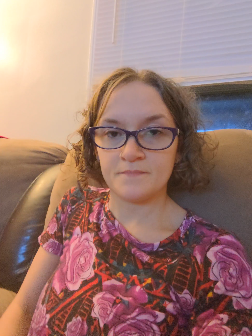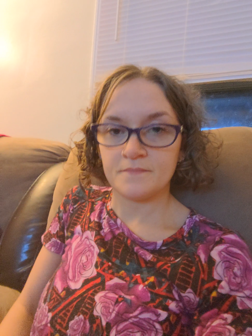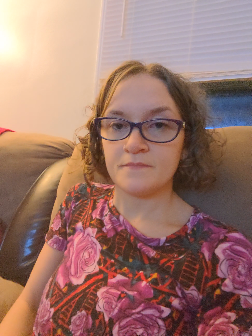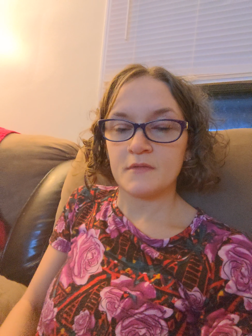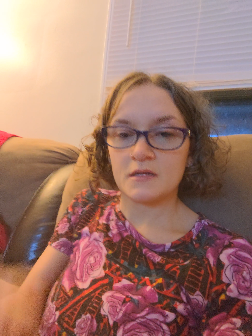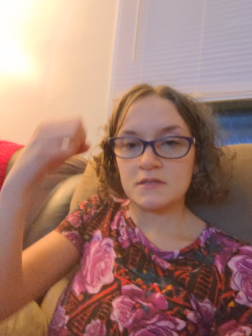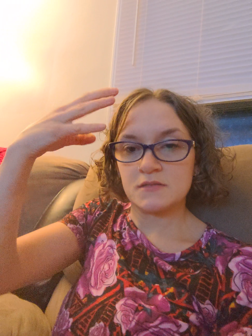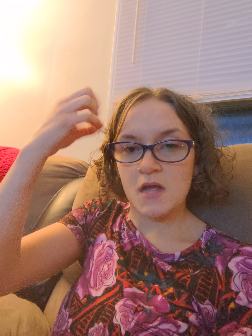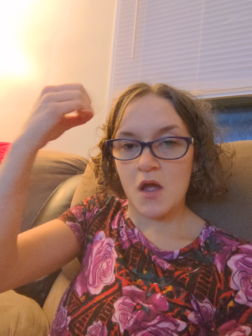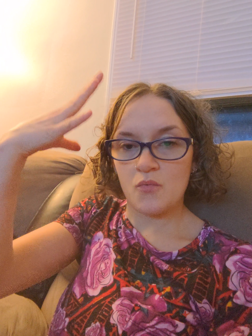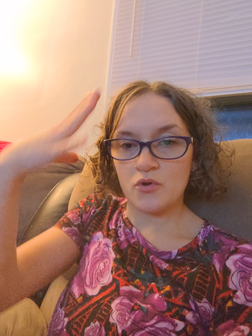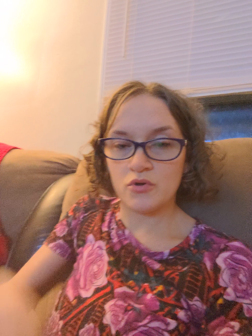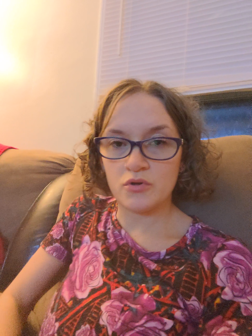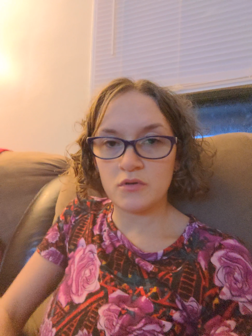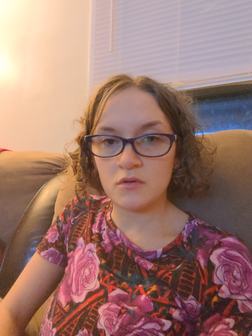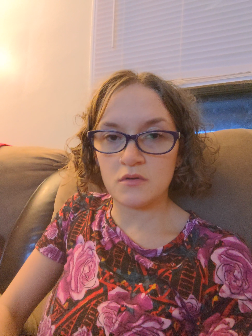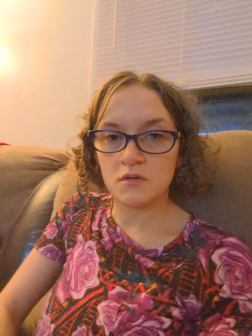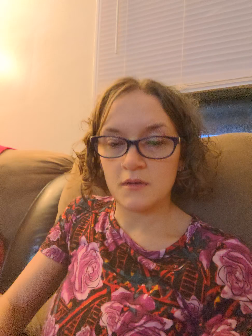shower